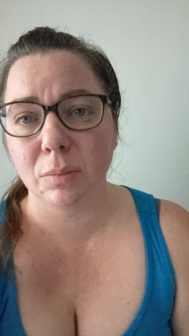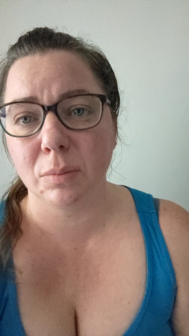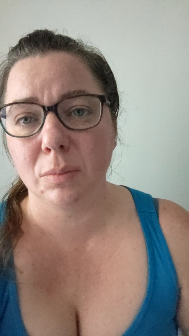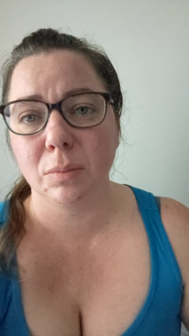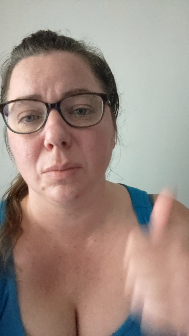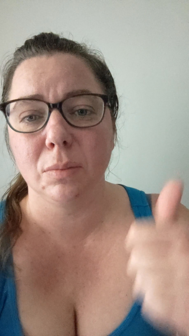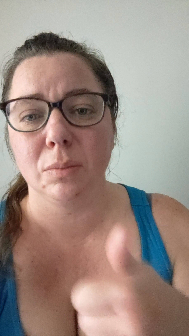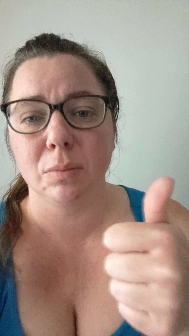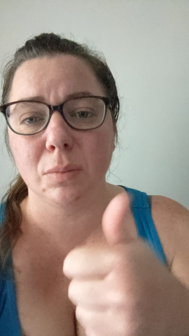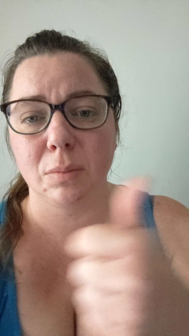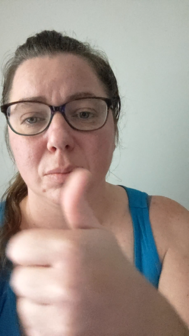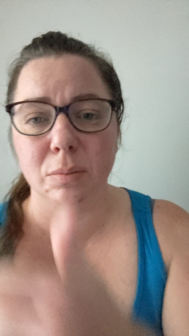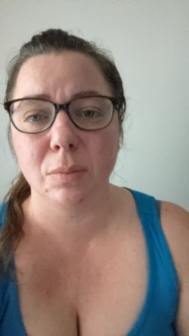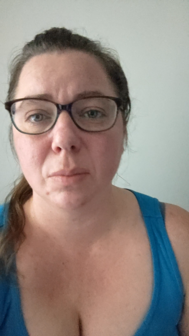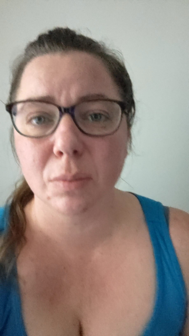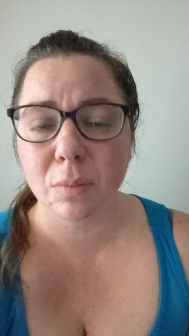chase